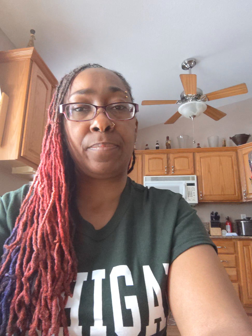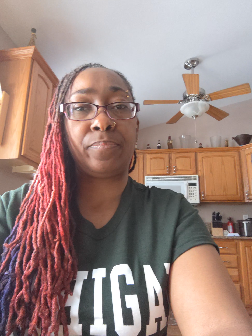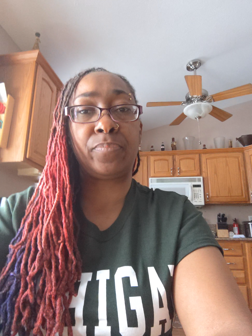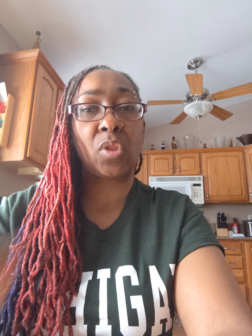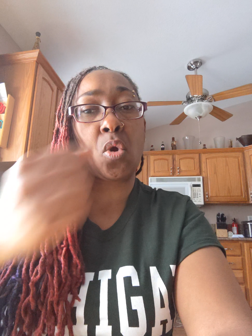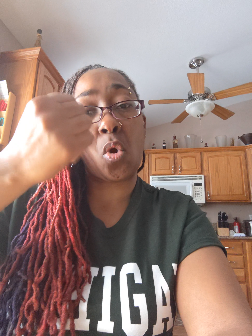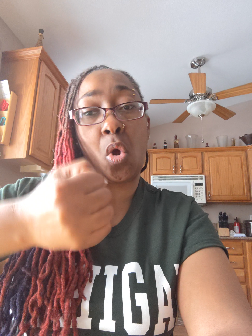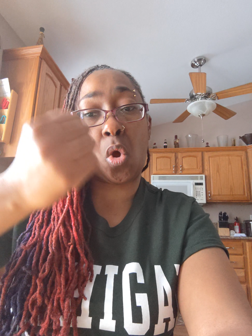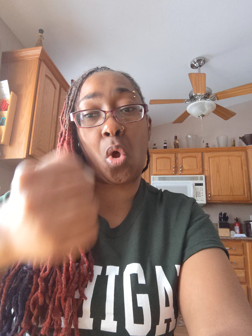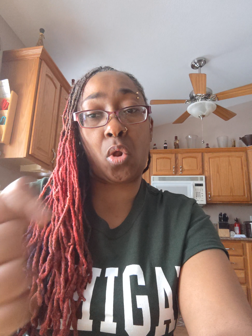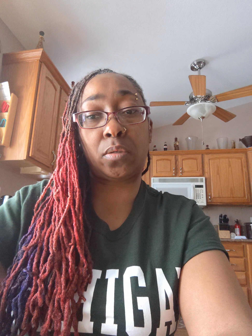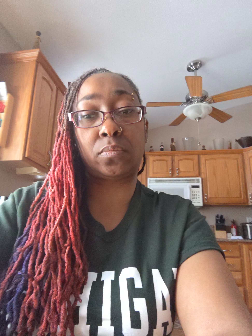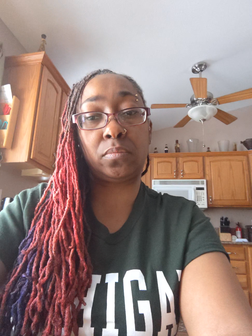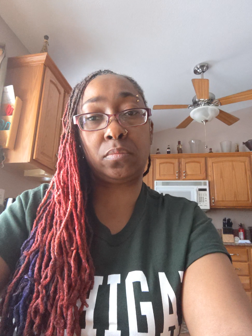car